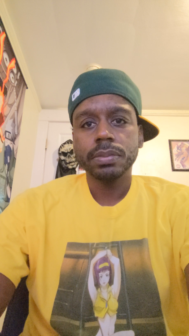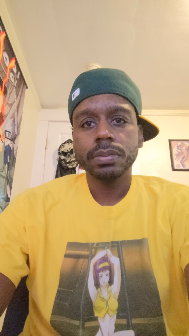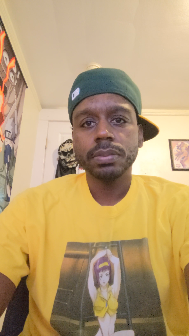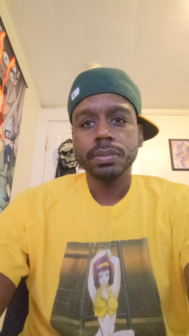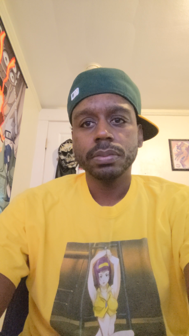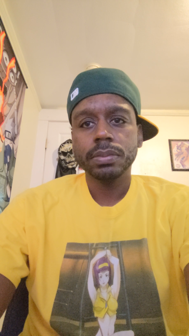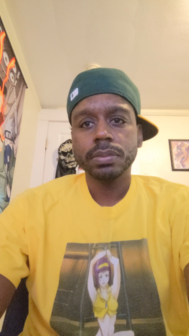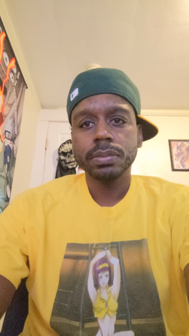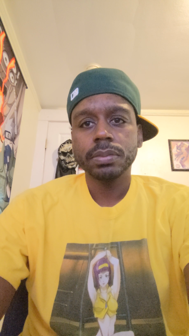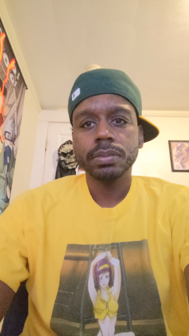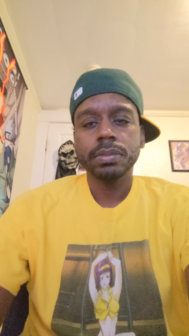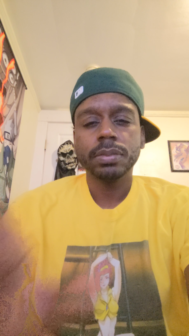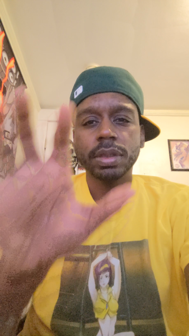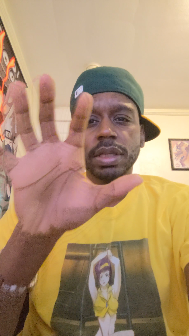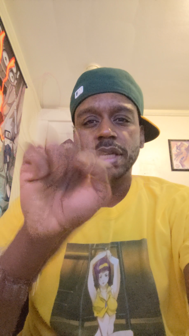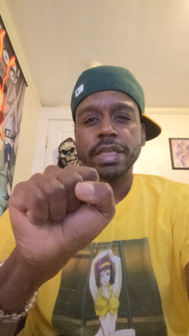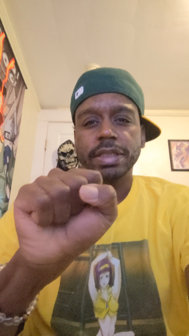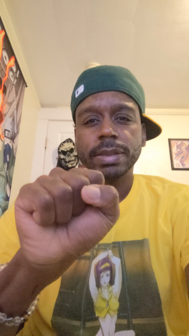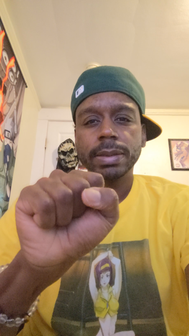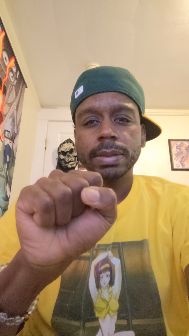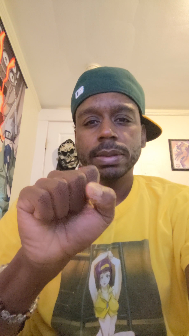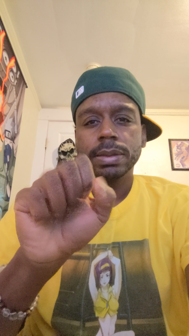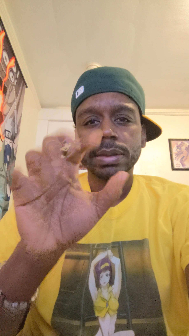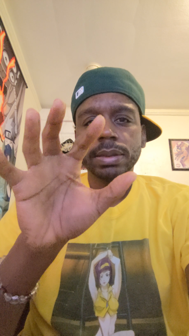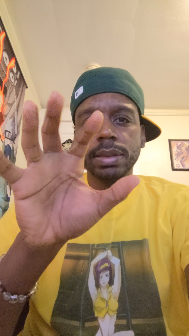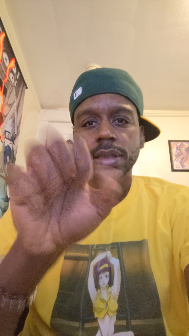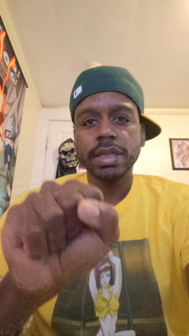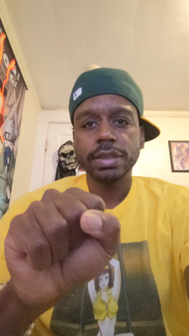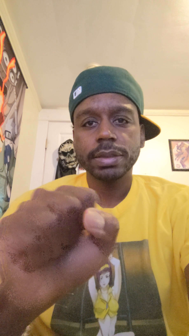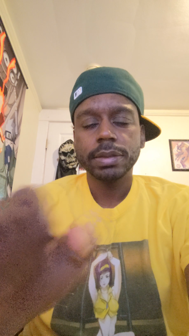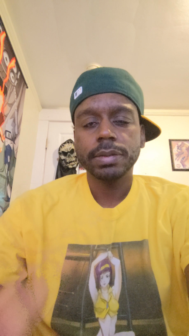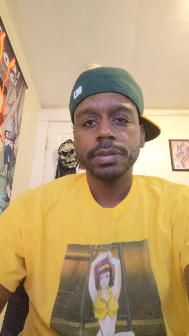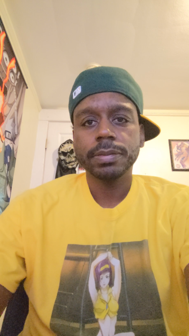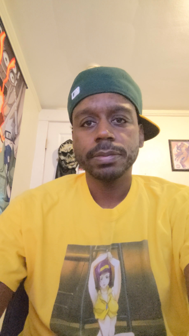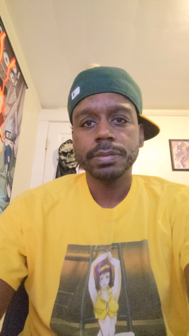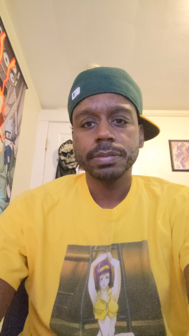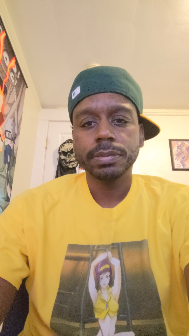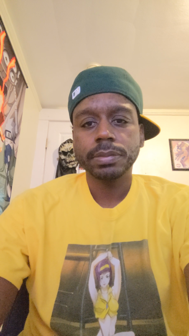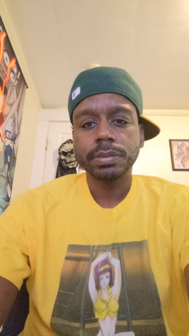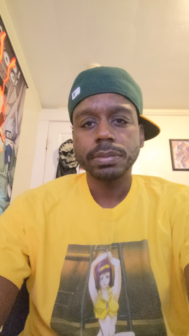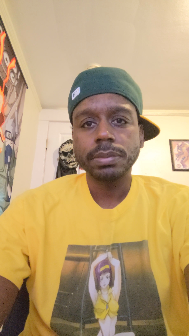catch